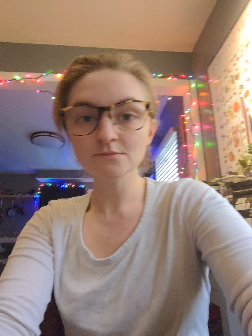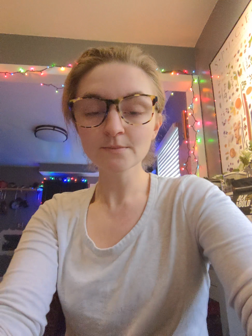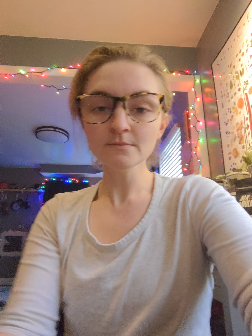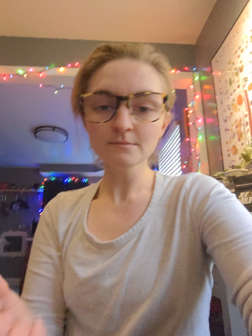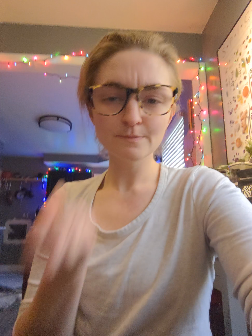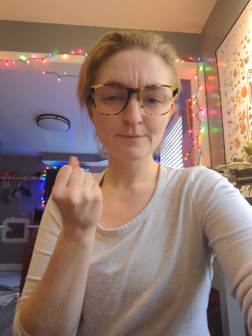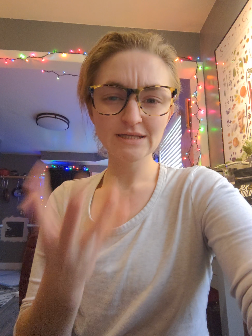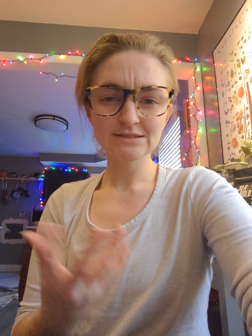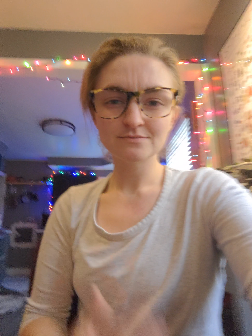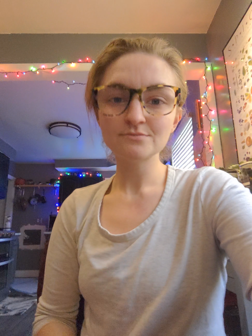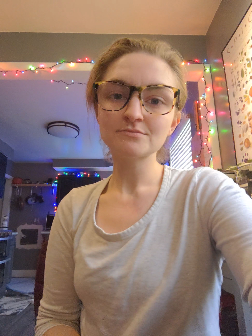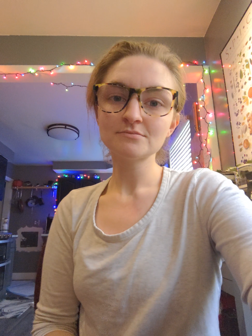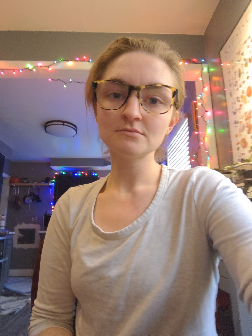many